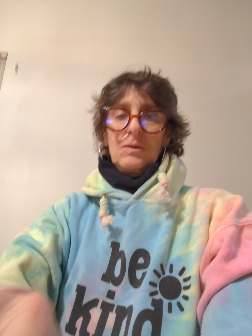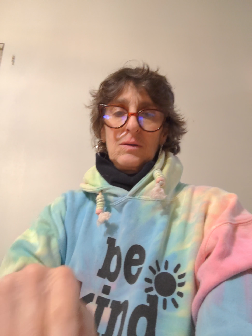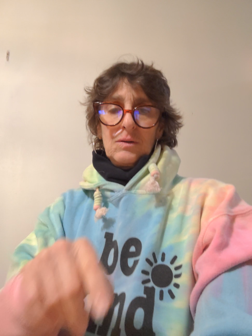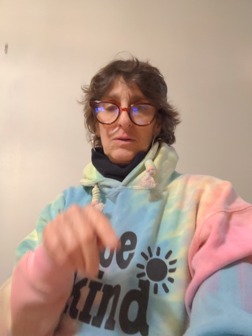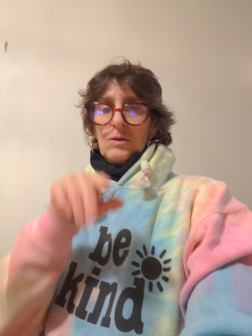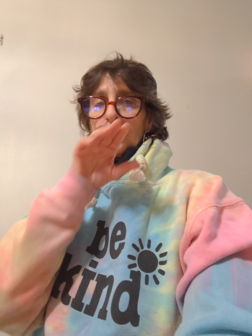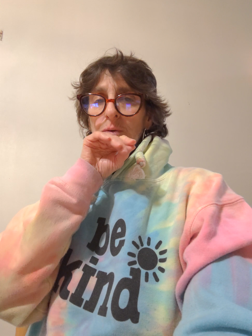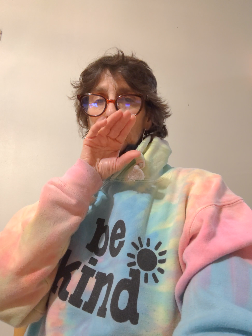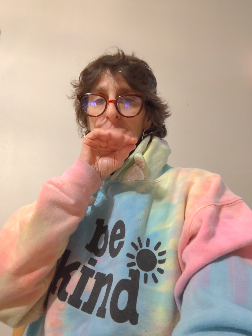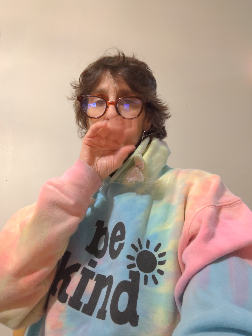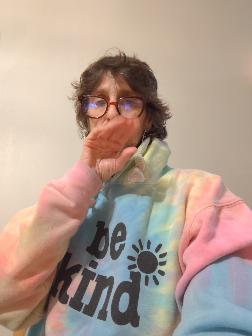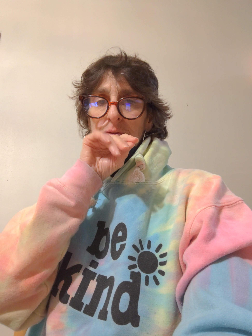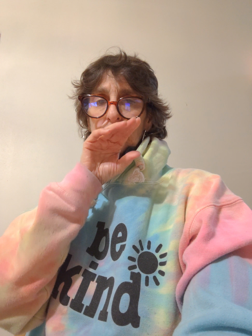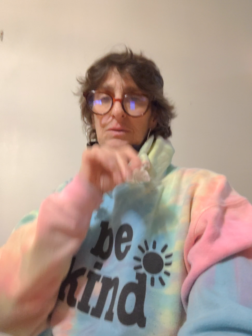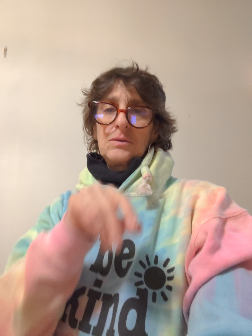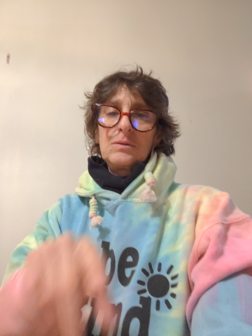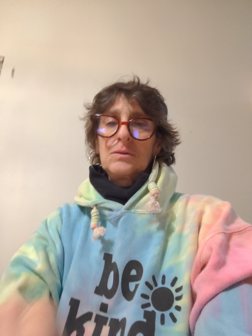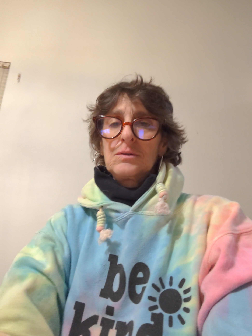goose